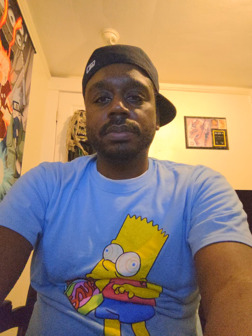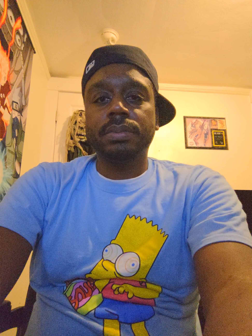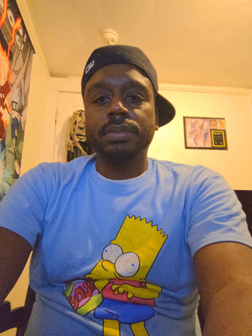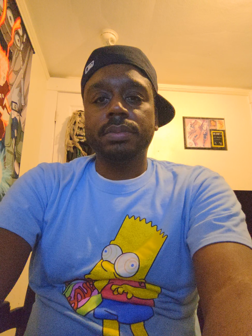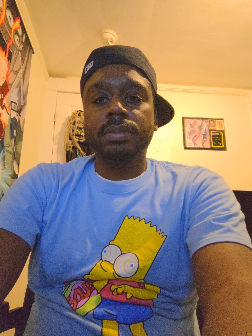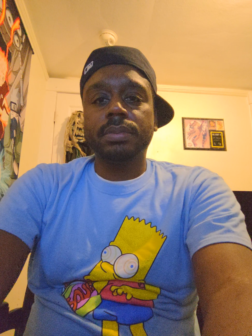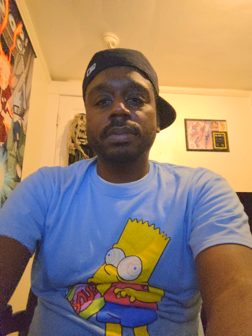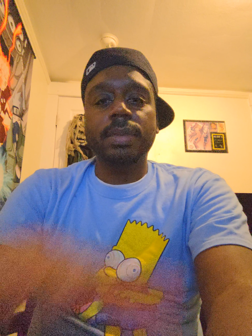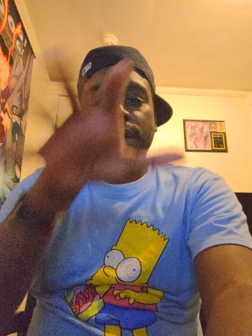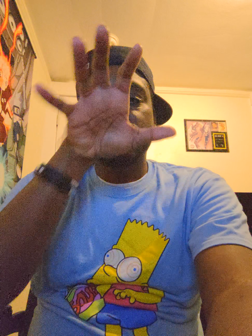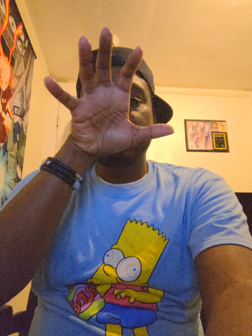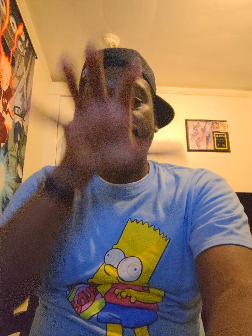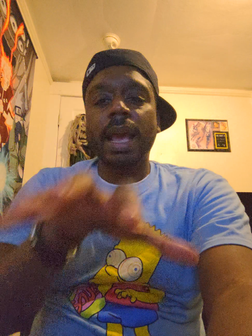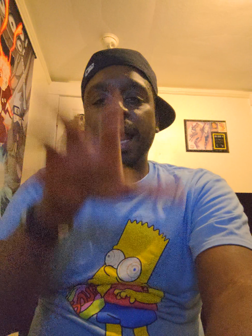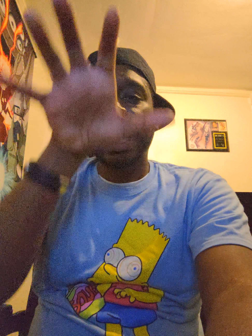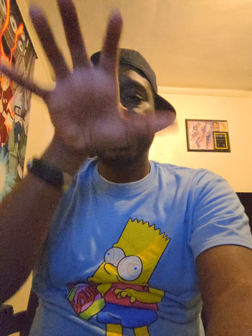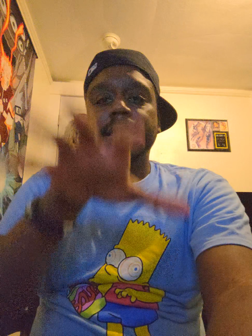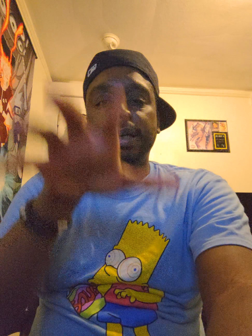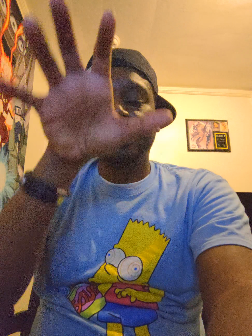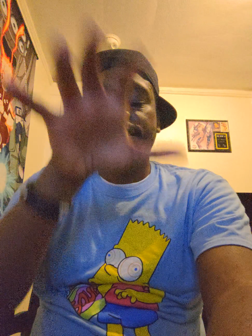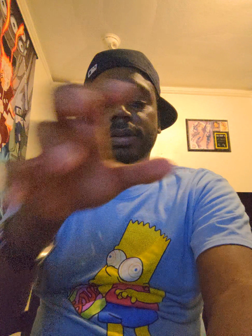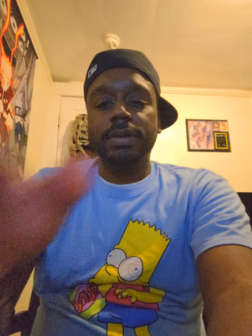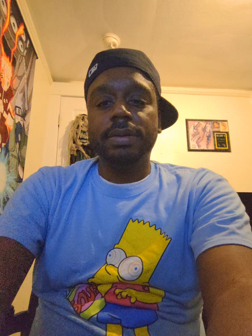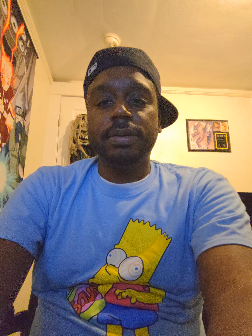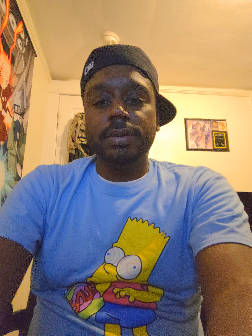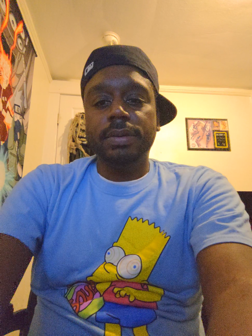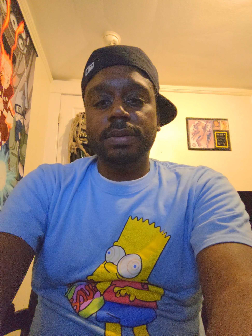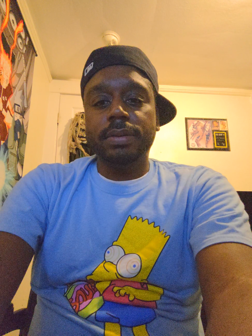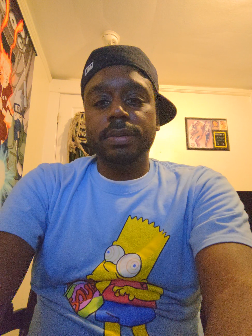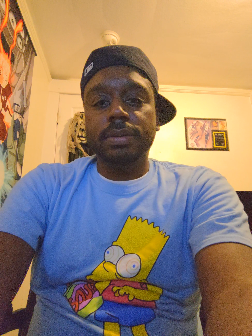alligator